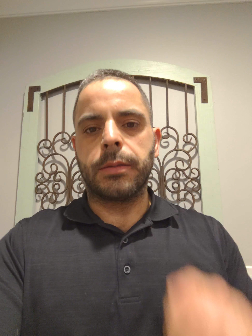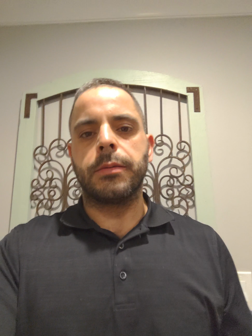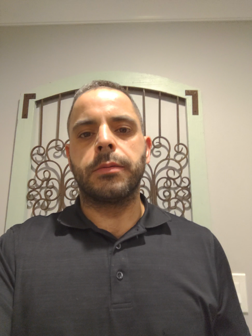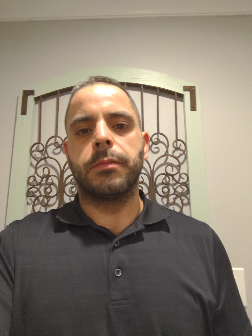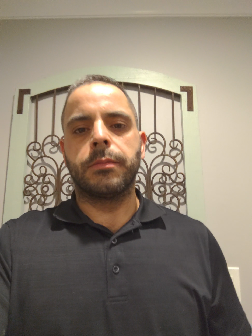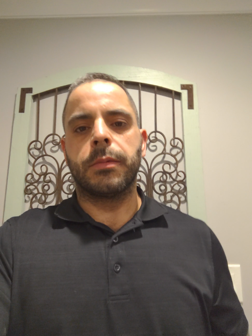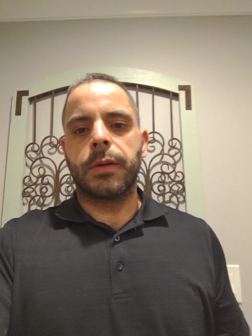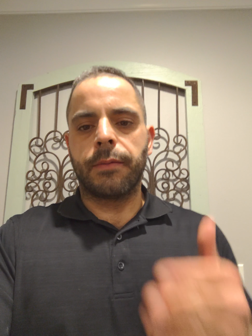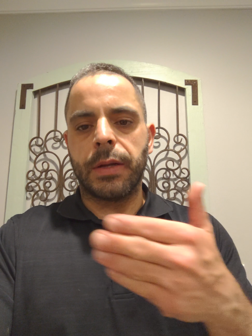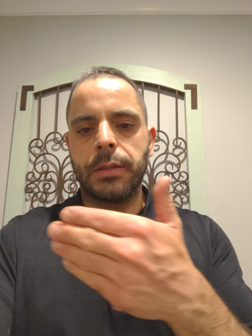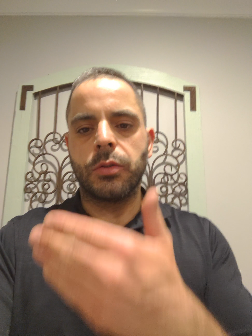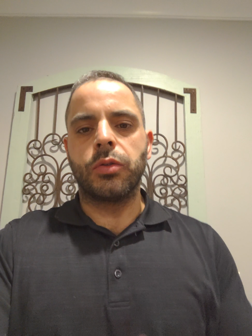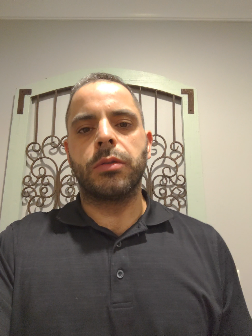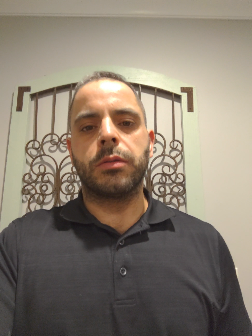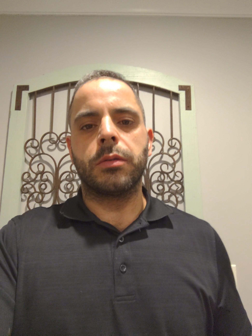fish